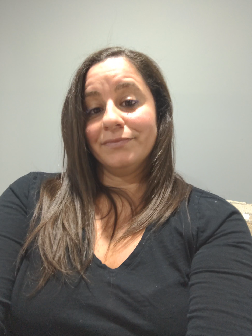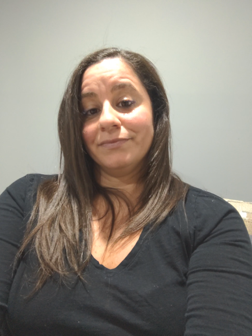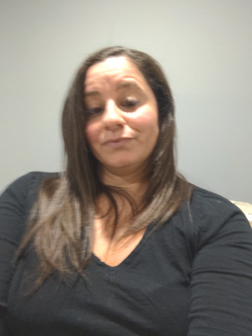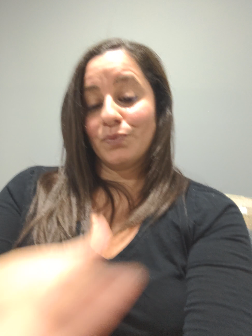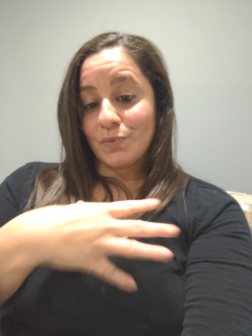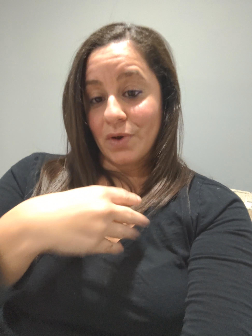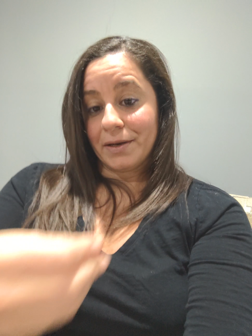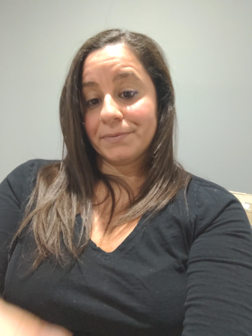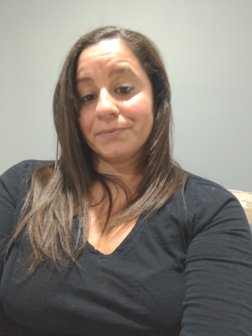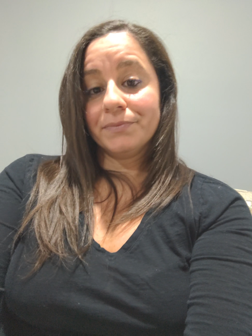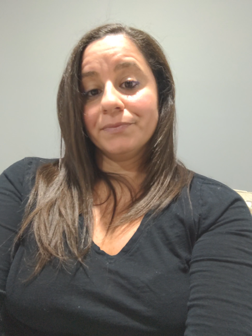white